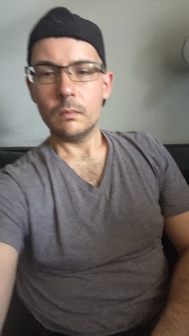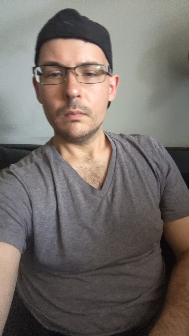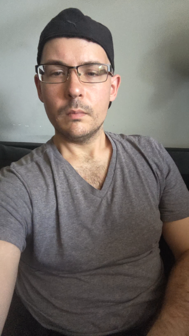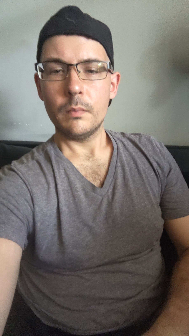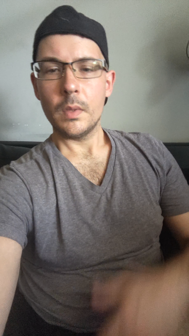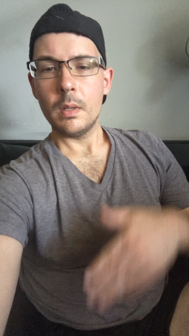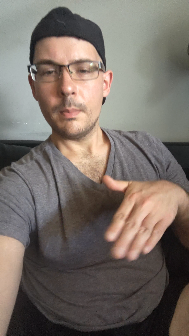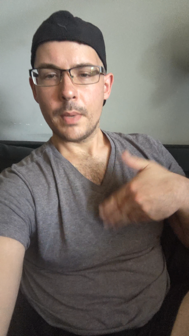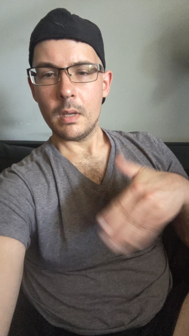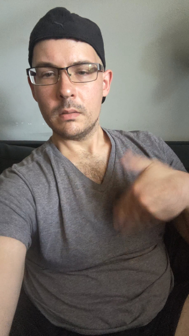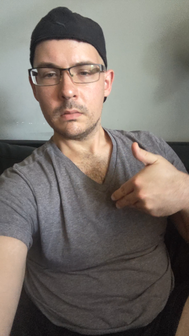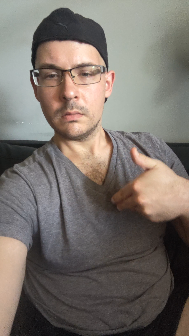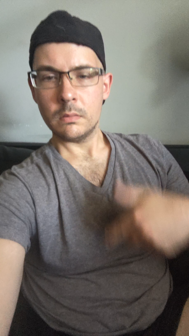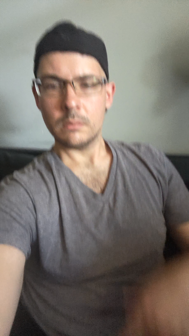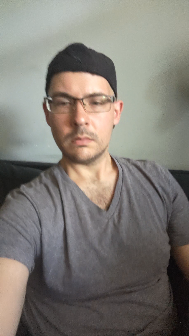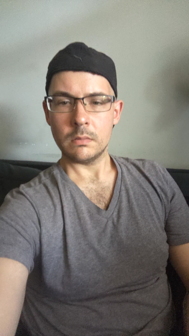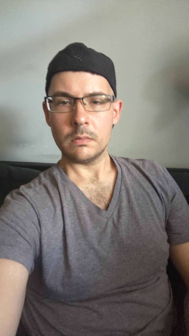pants